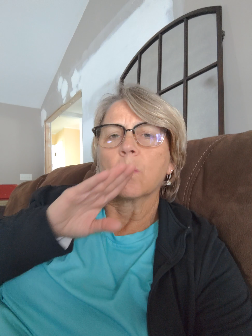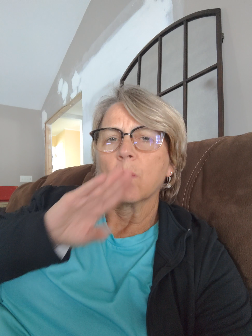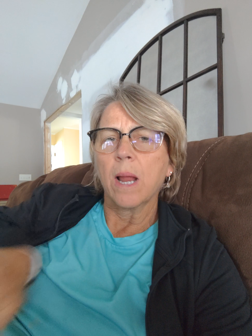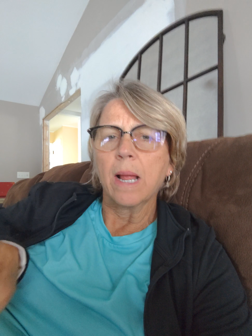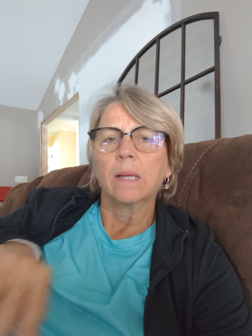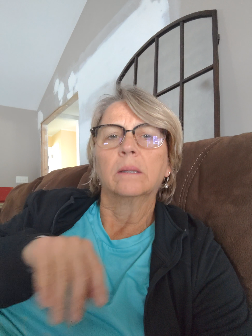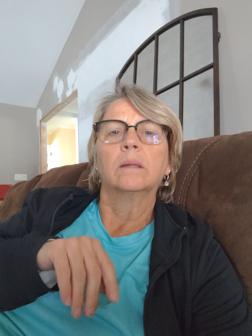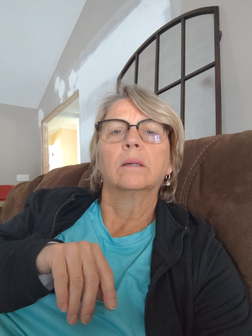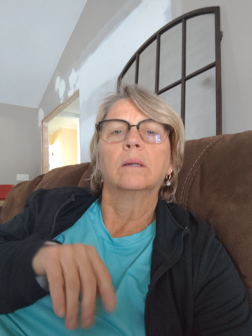quiet